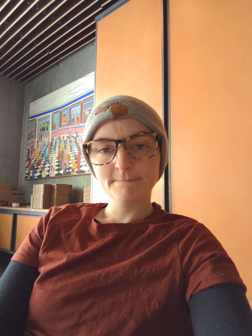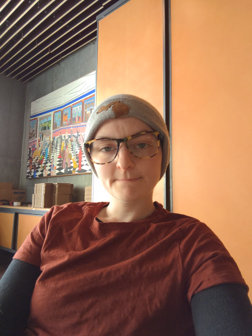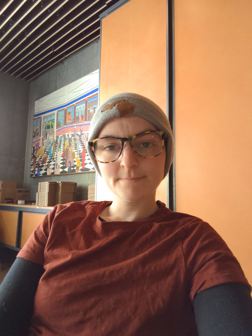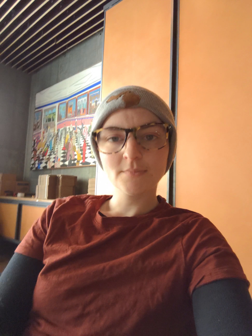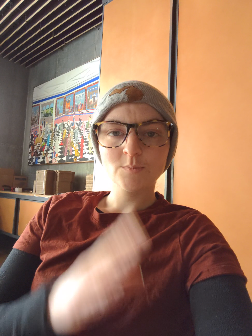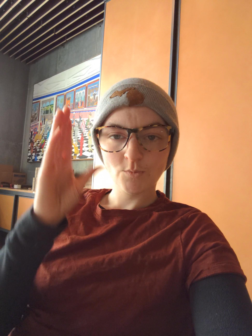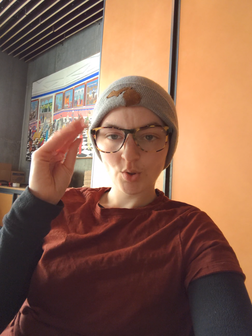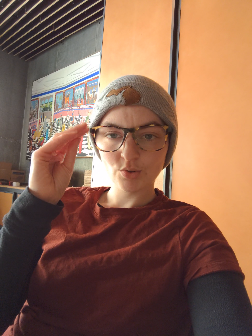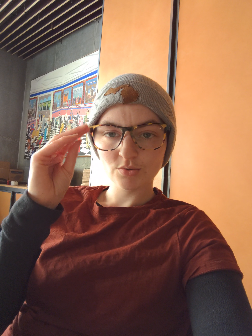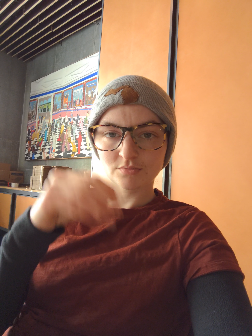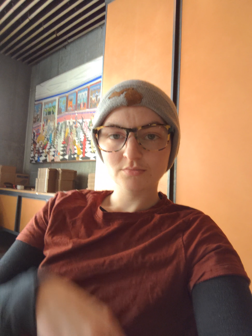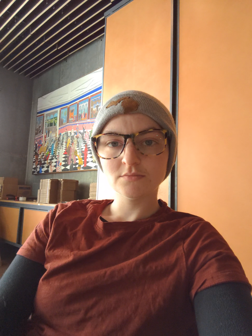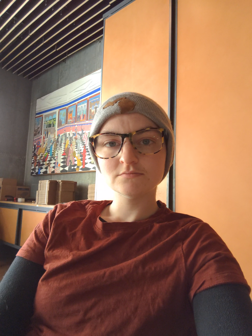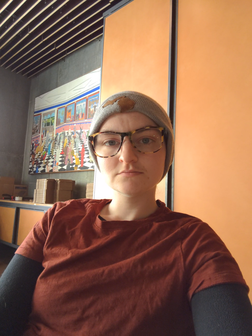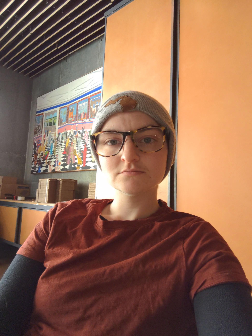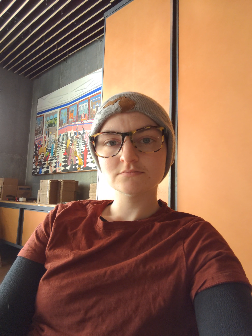boy